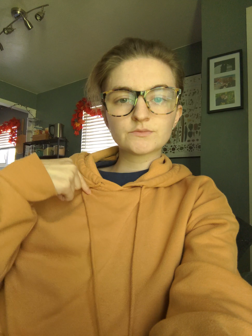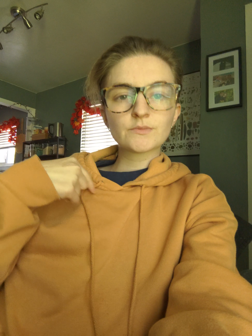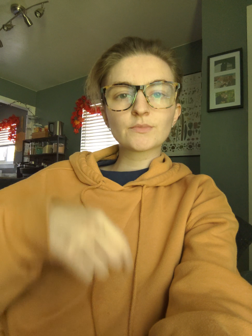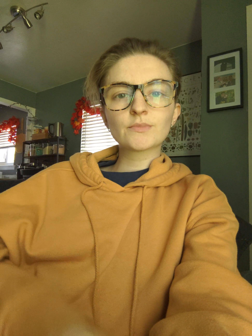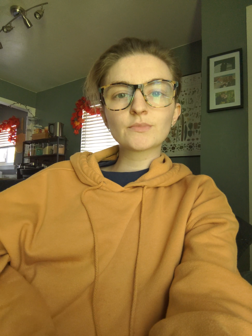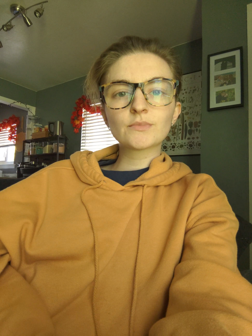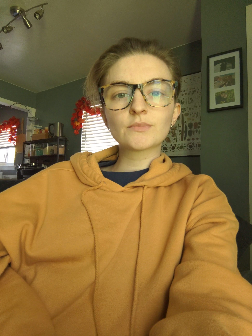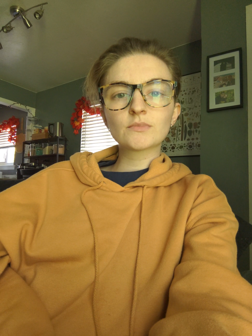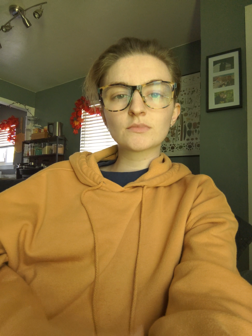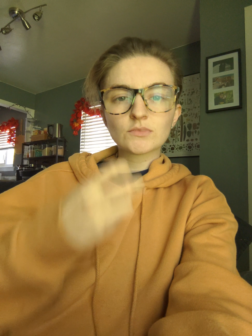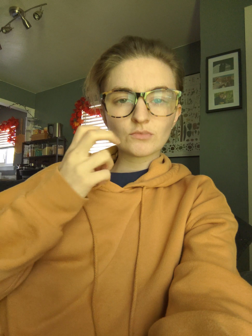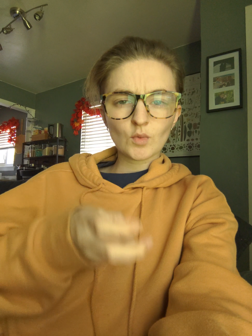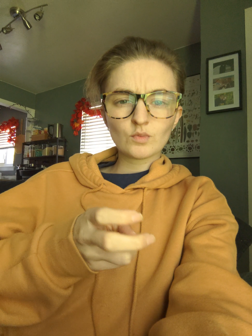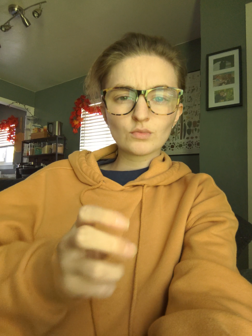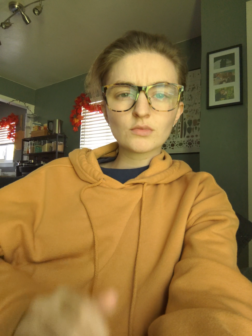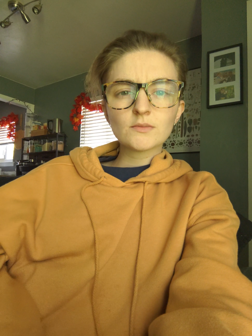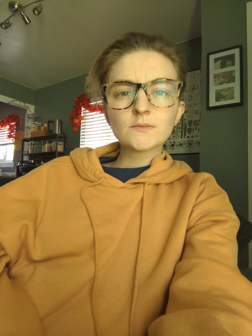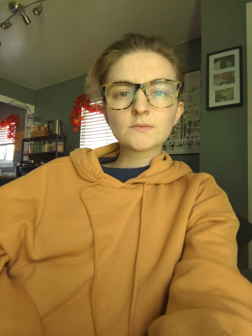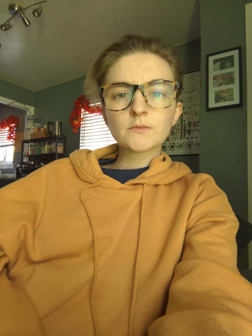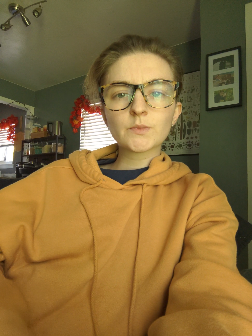hard